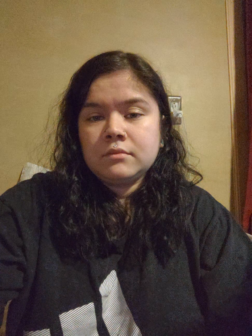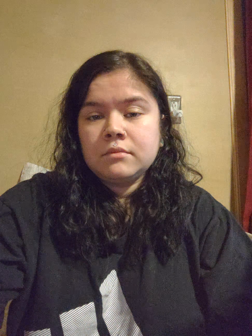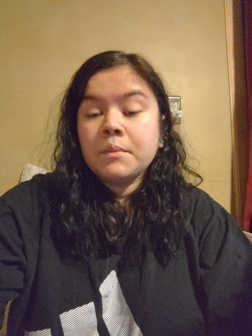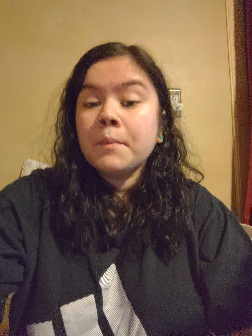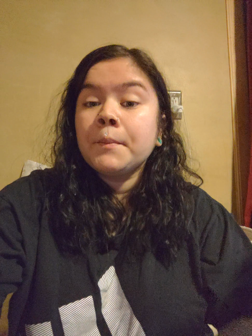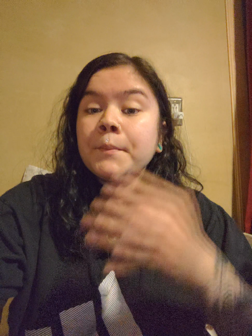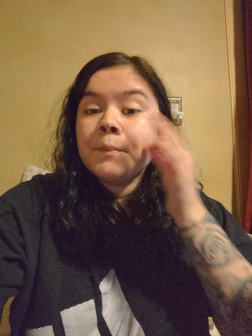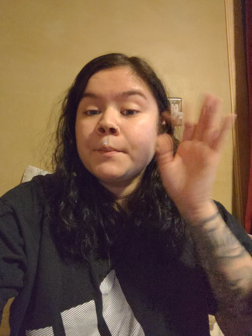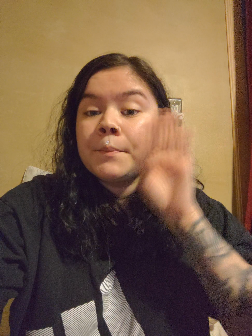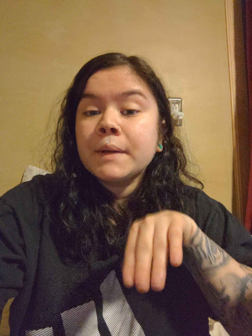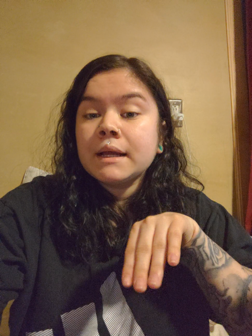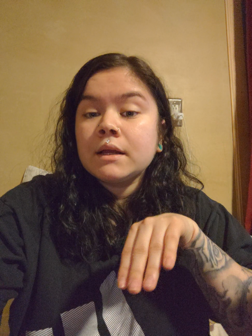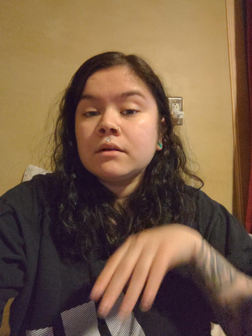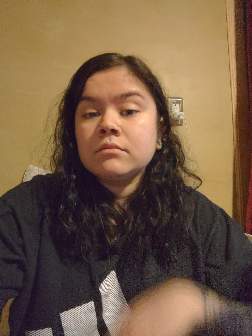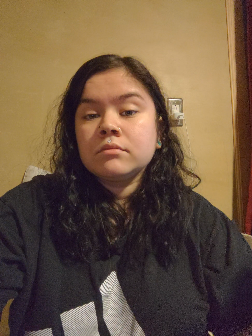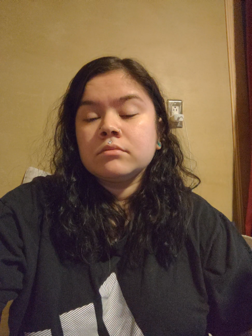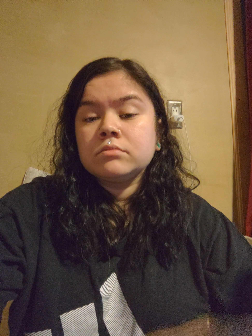bee